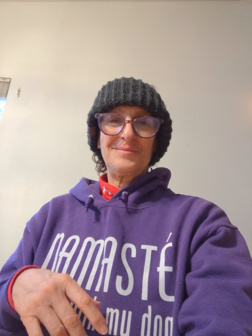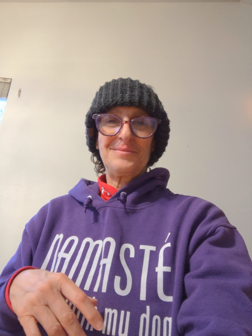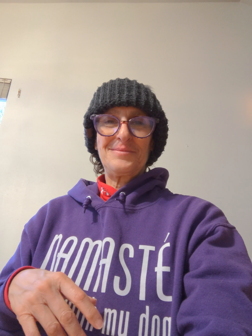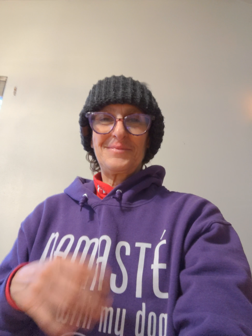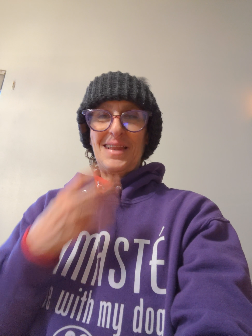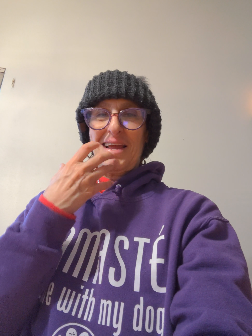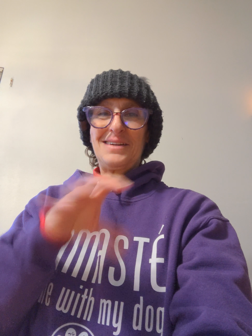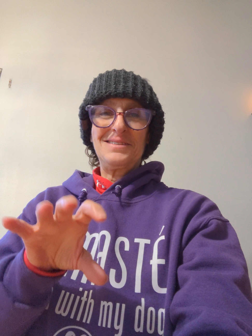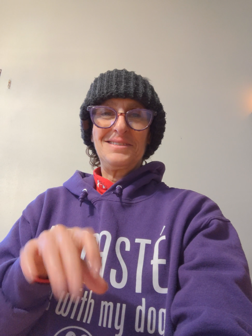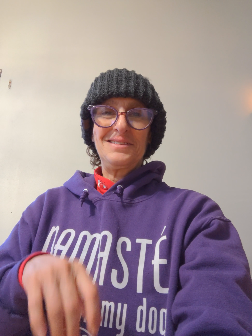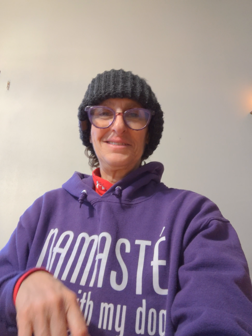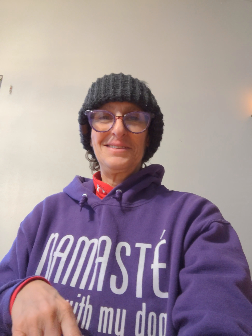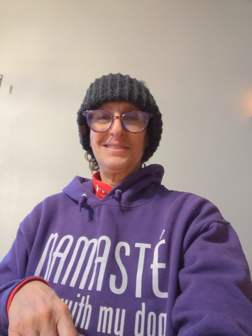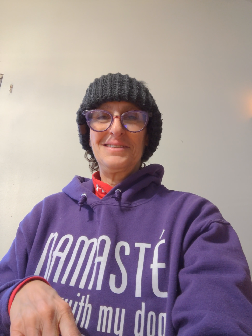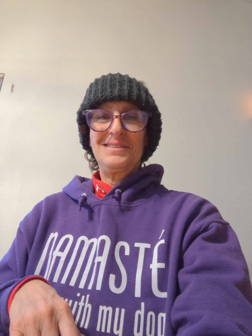hot